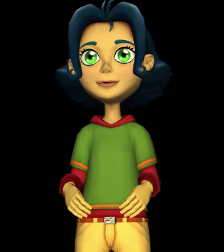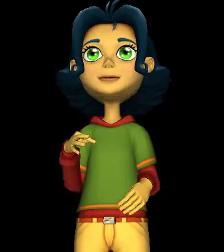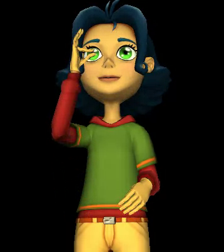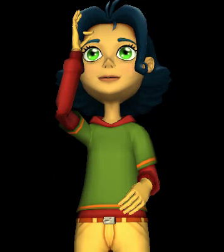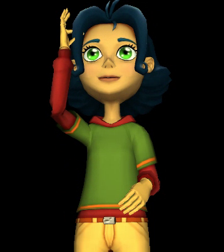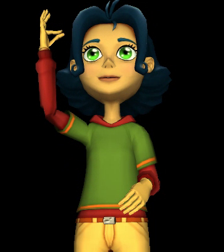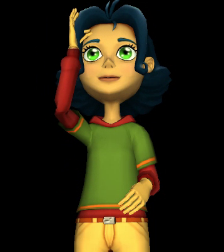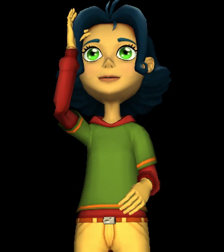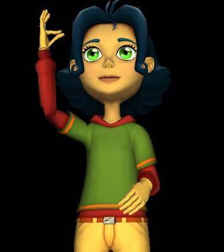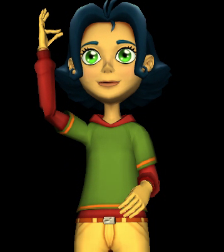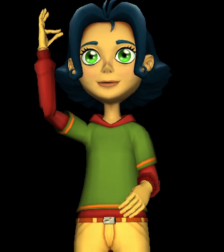شعر